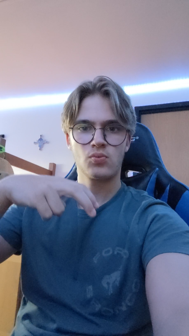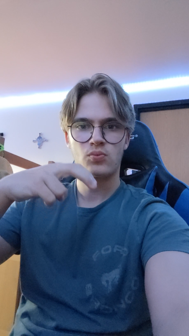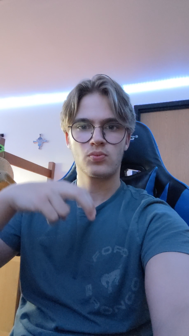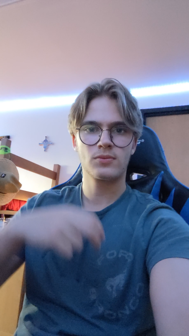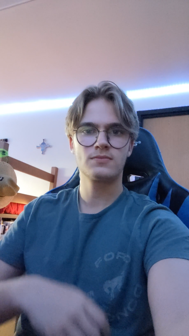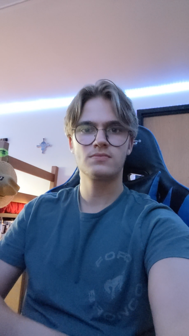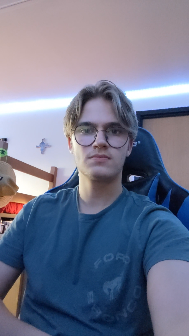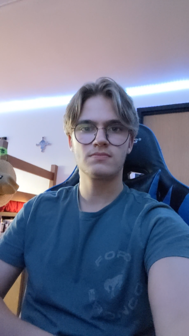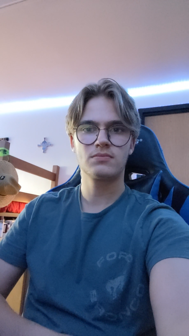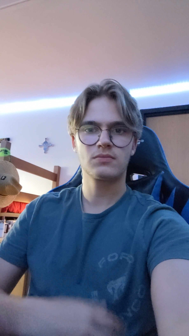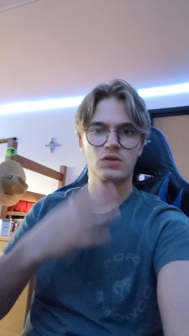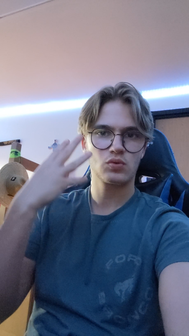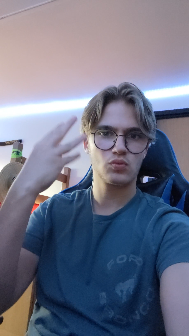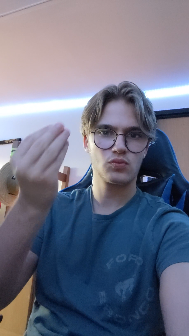going to